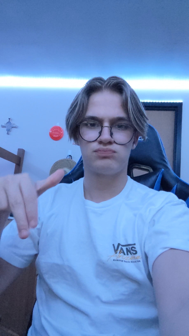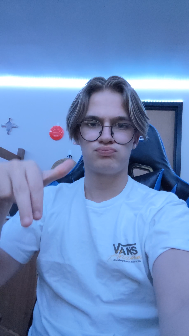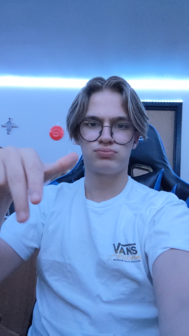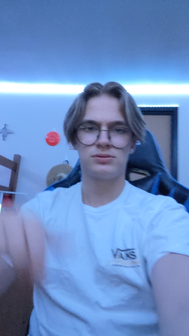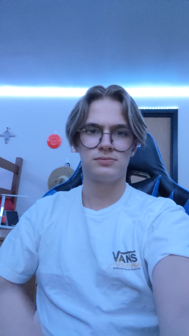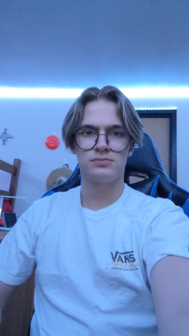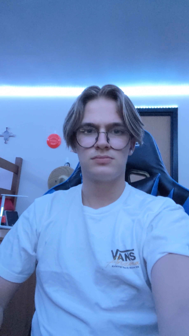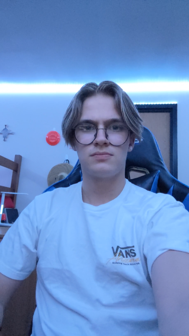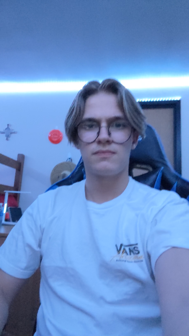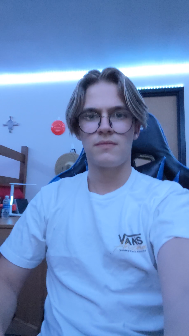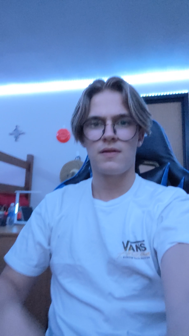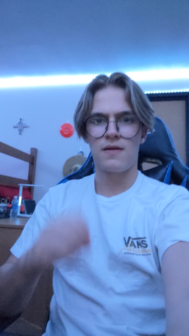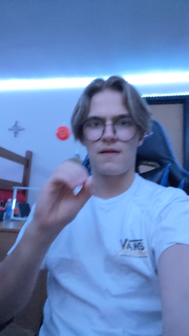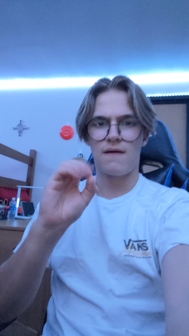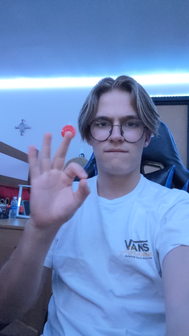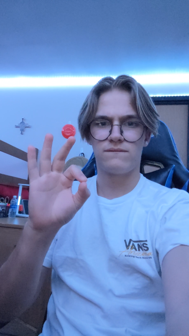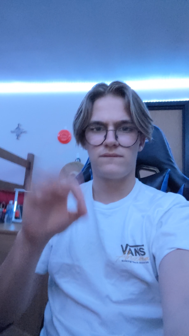of